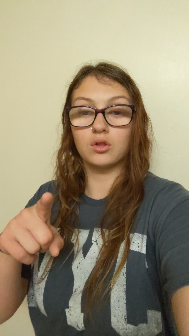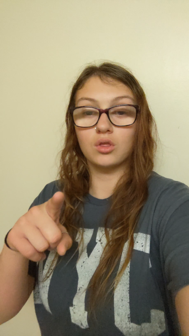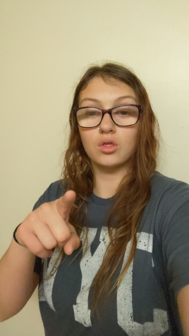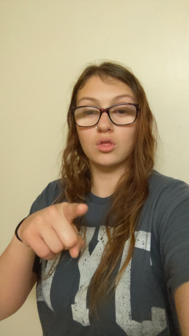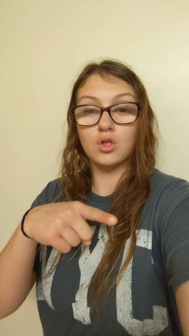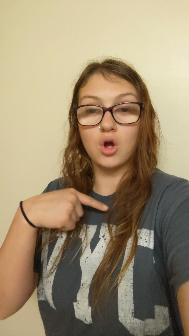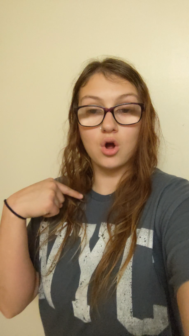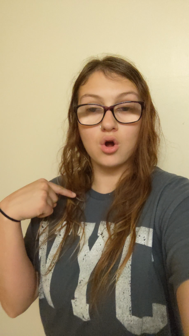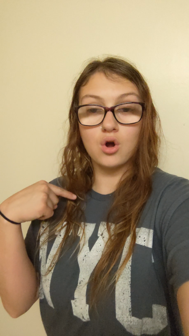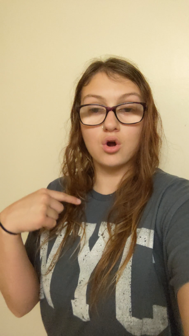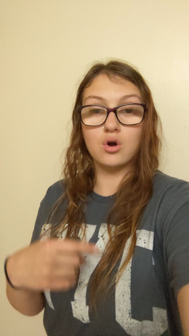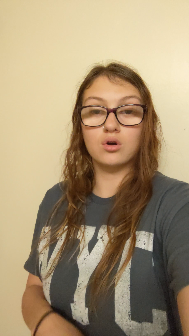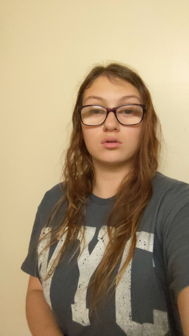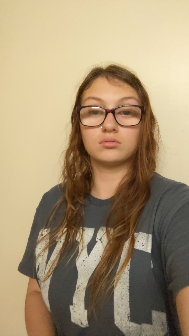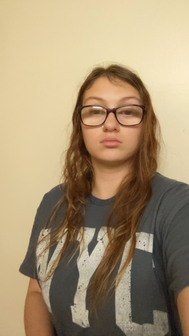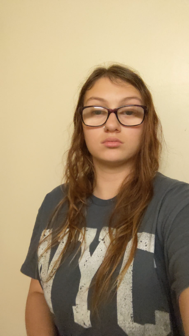long